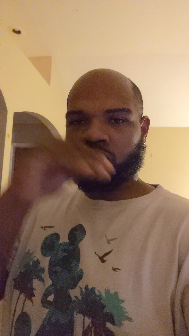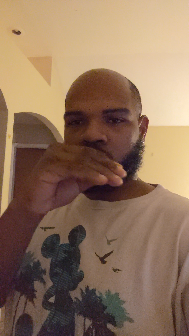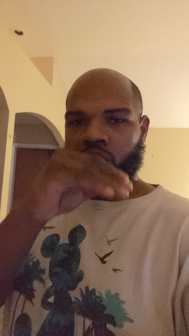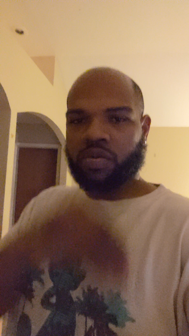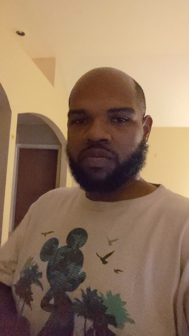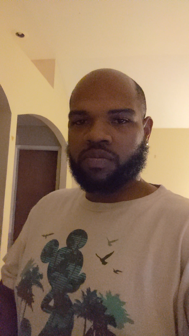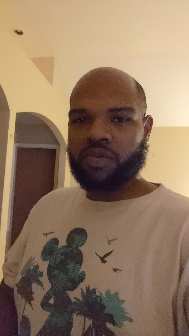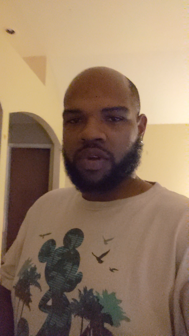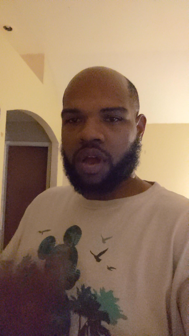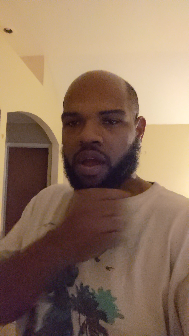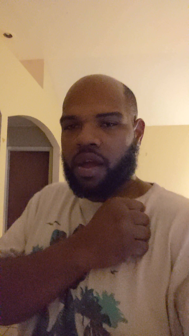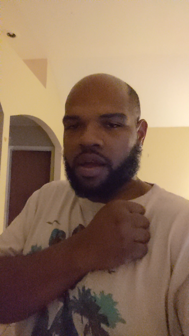hug